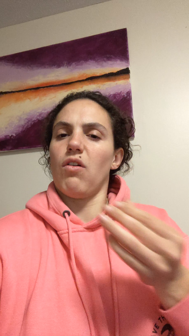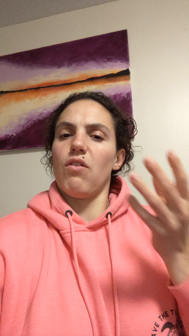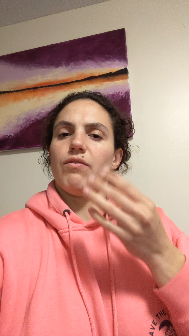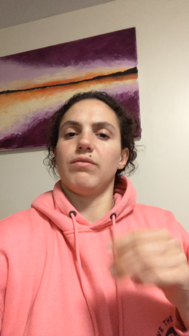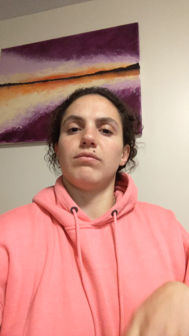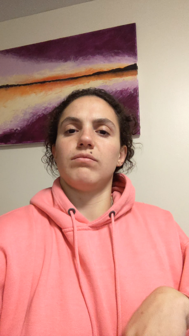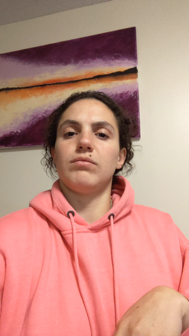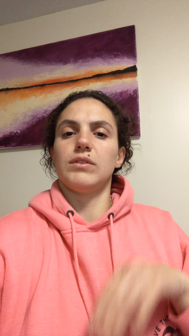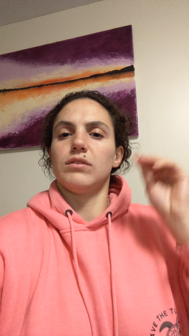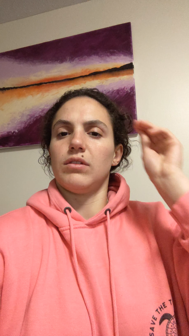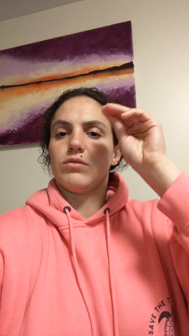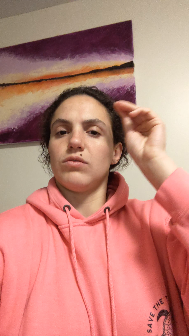dinosaur